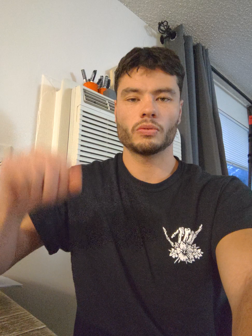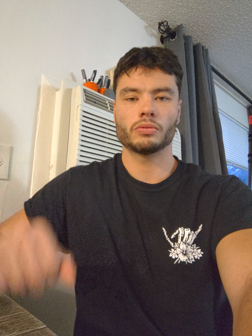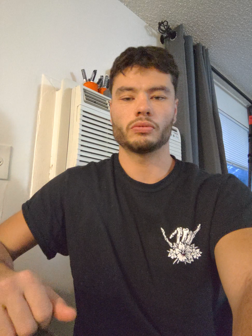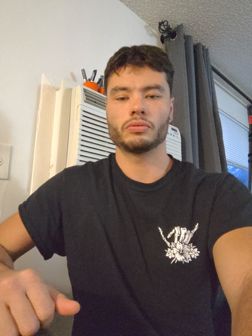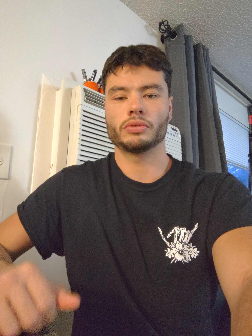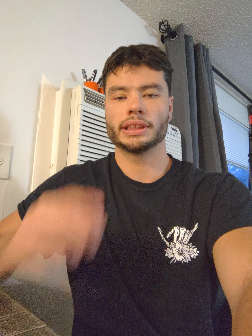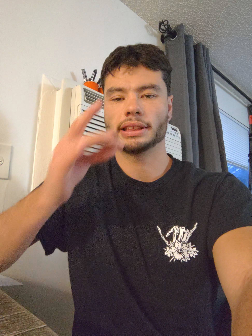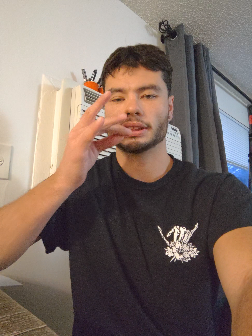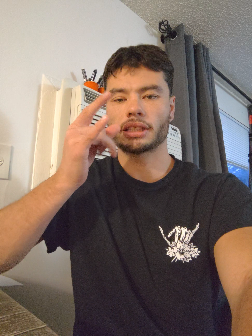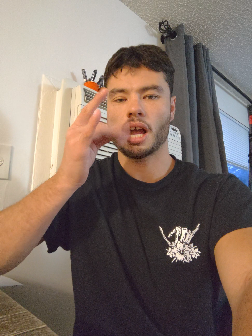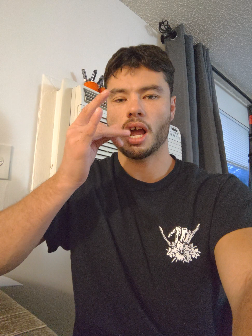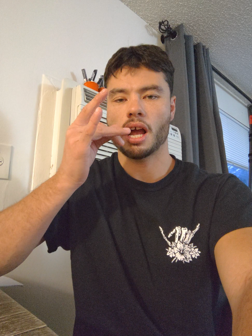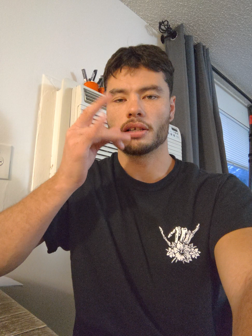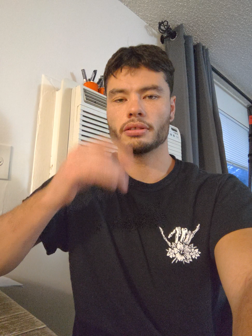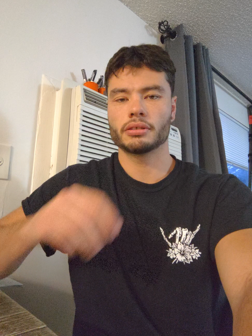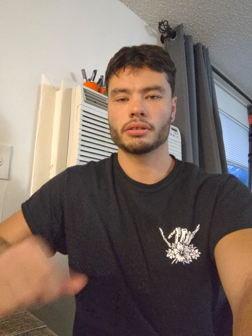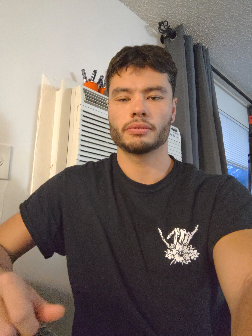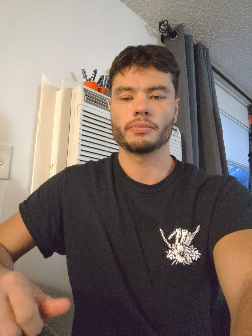snack